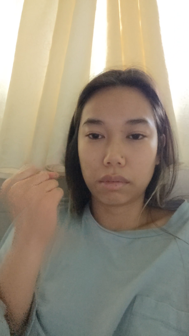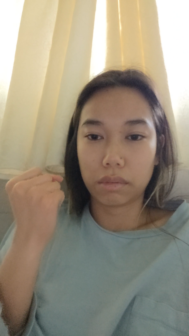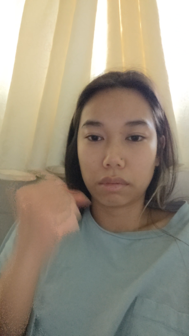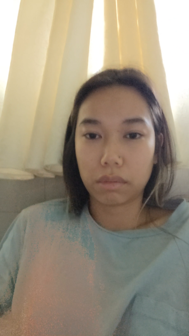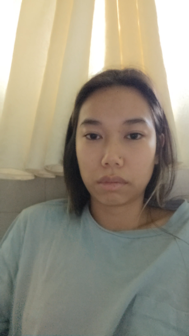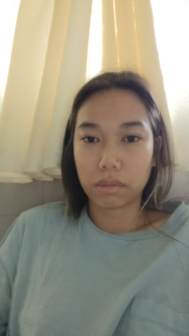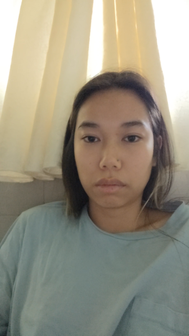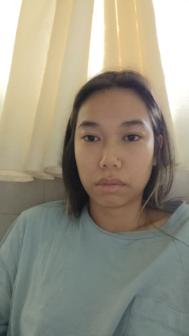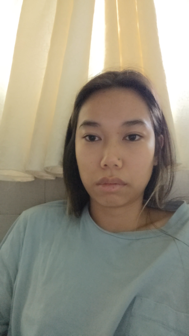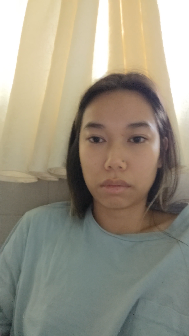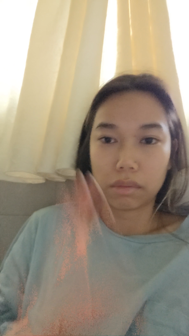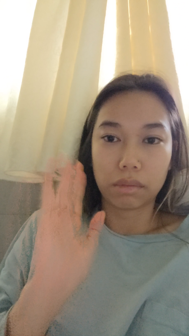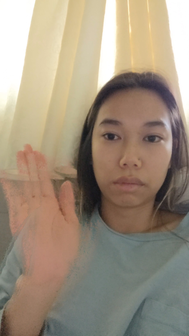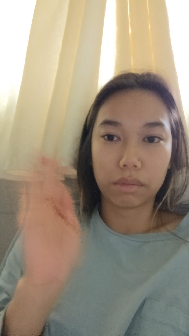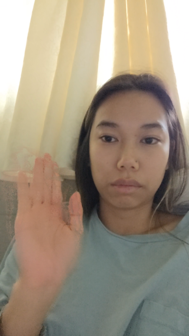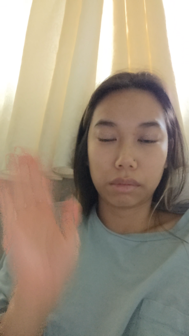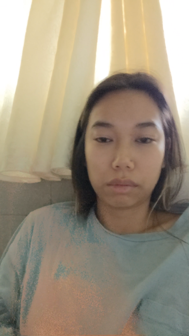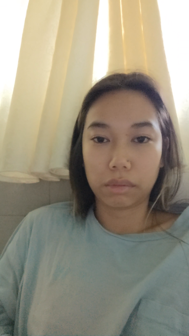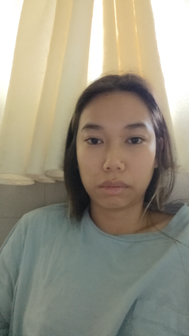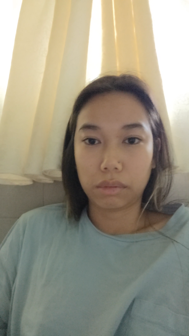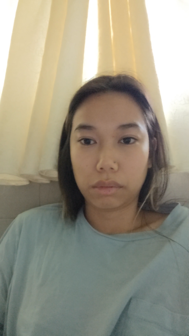hi